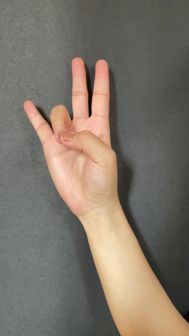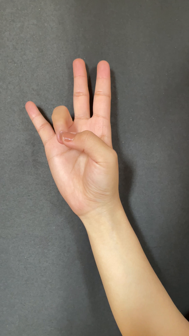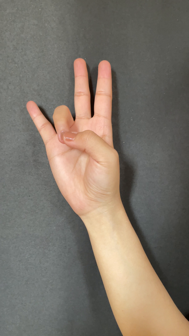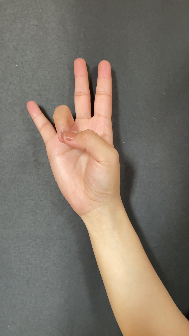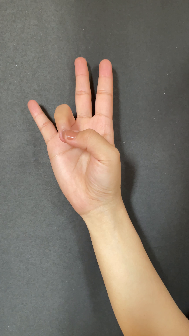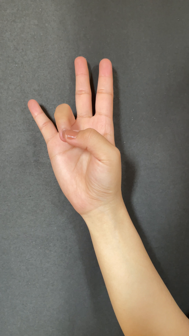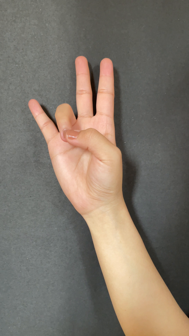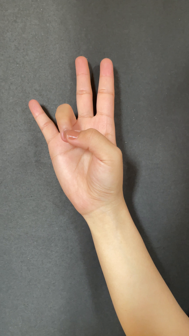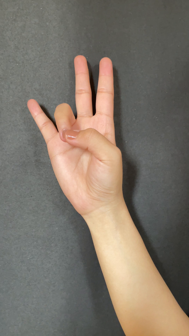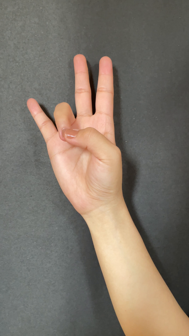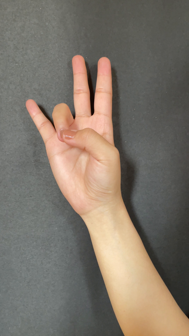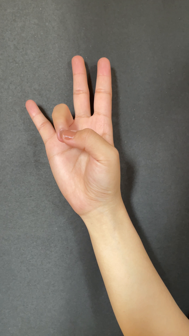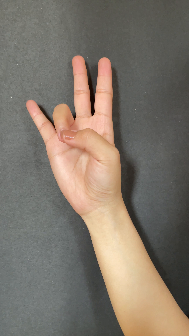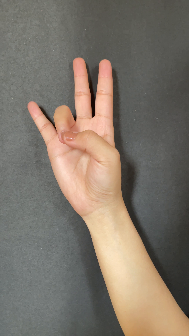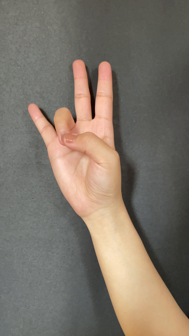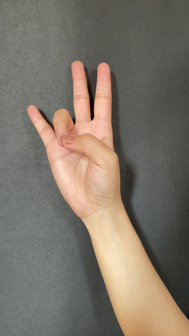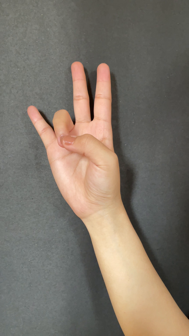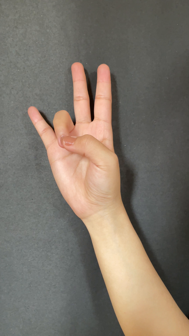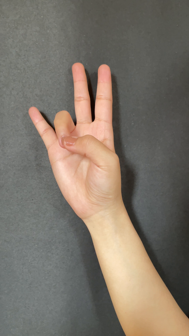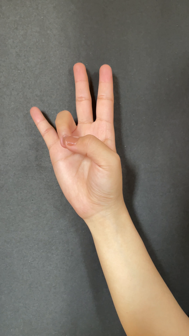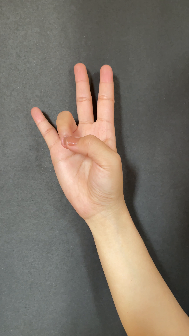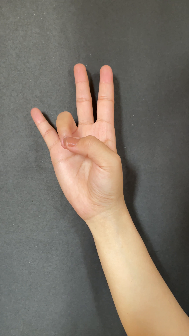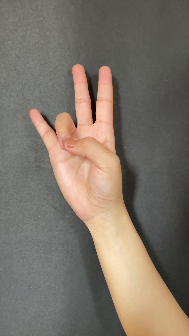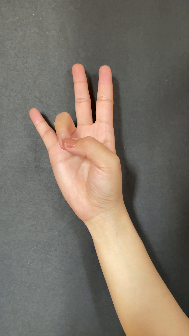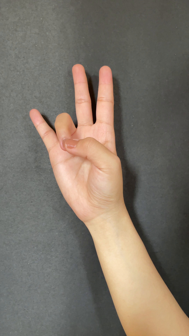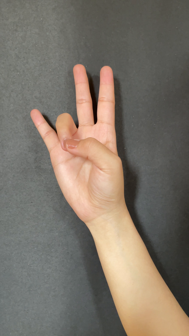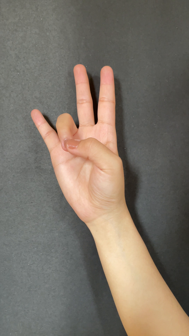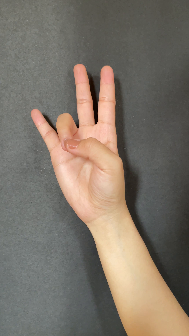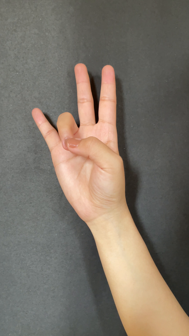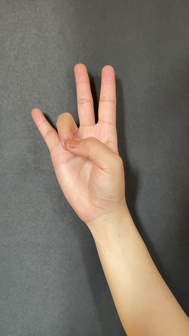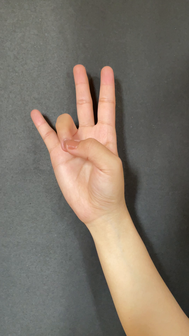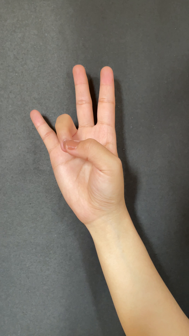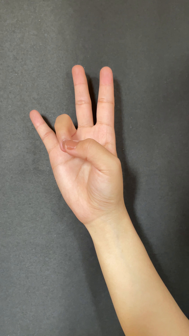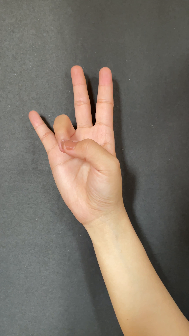श